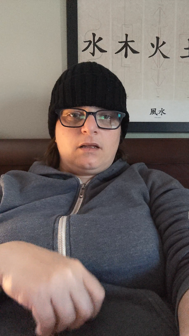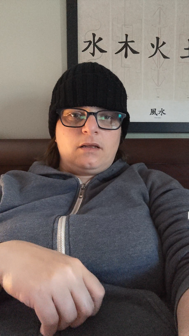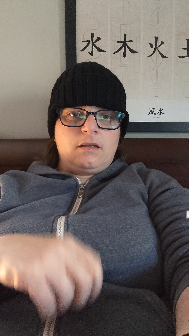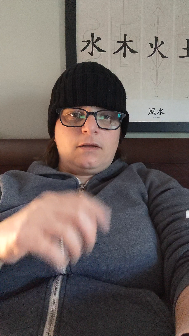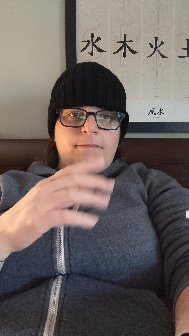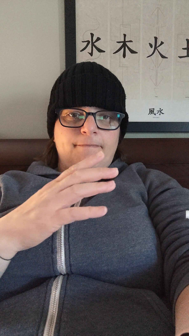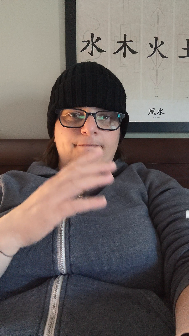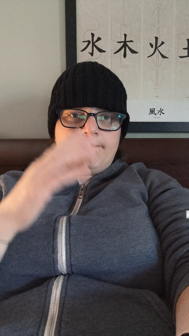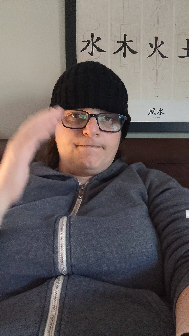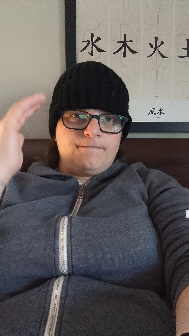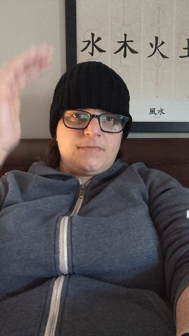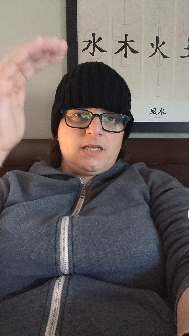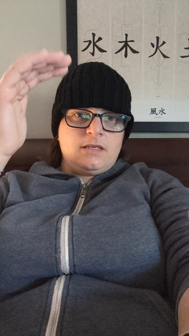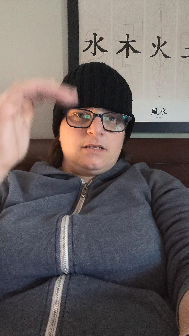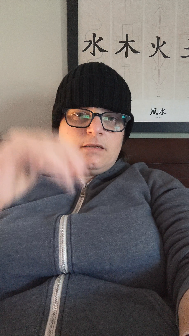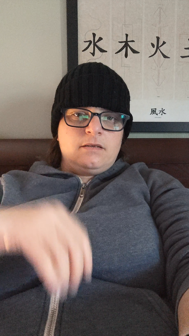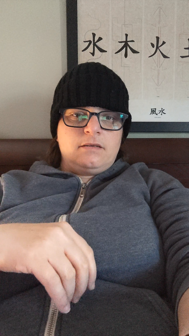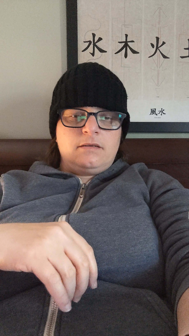big